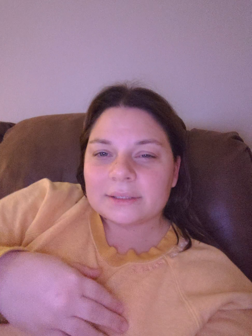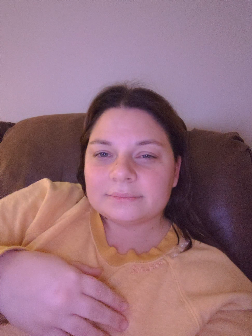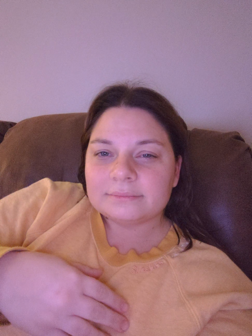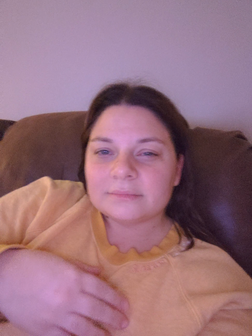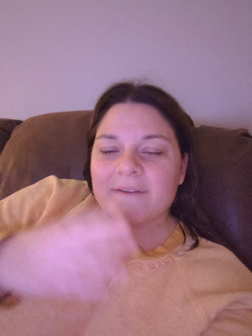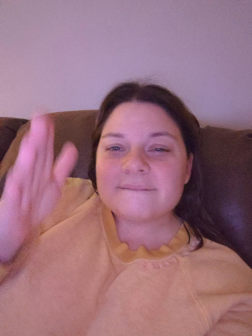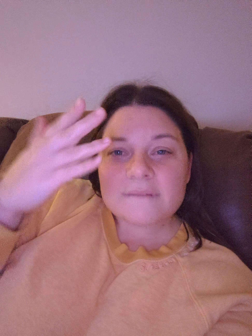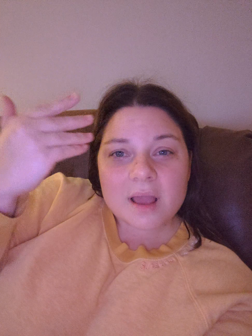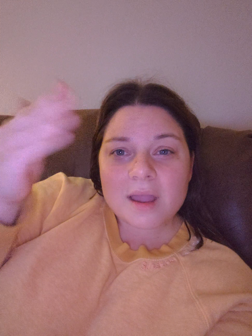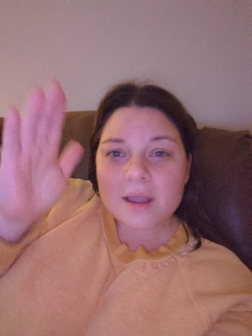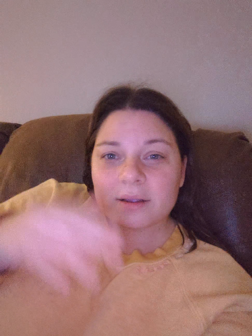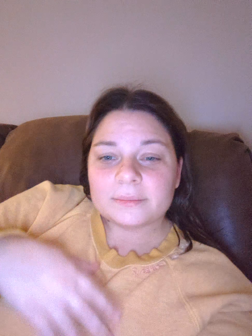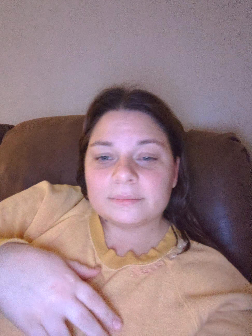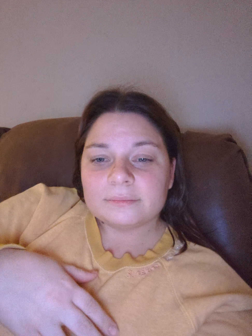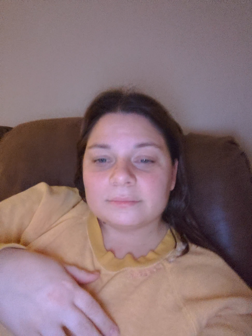flag